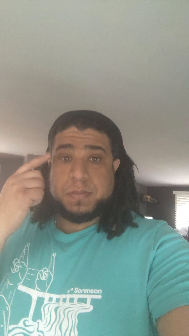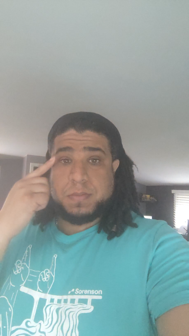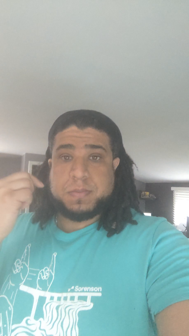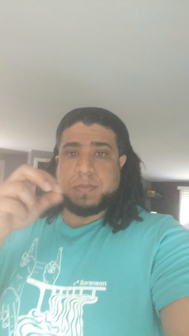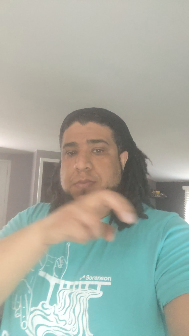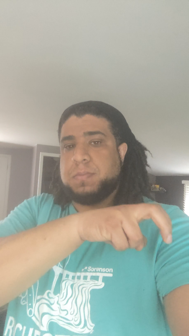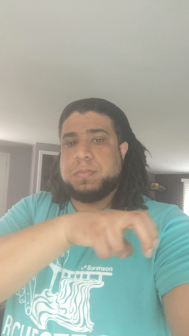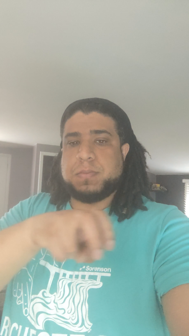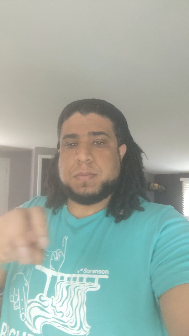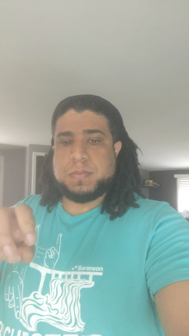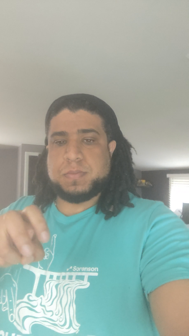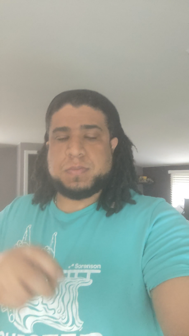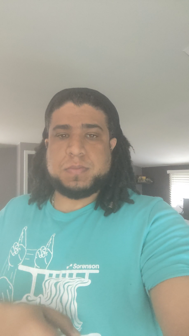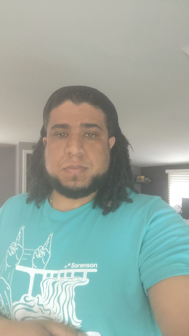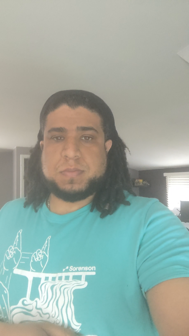couch